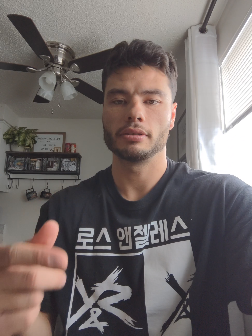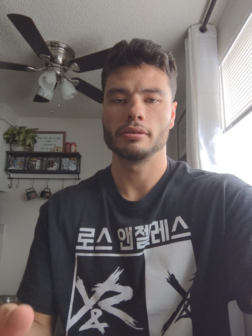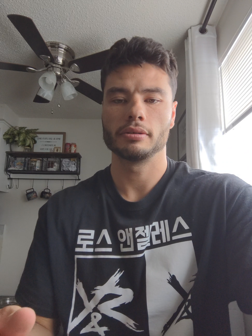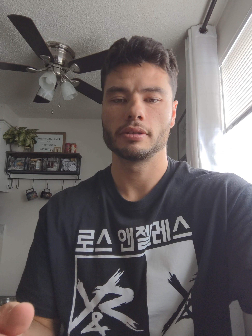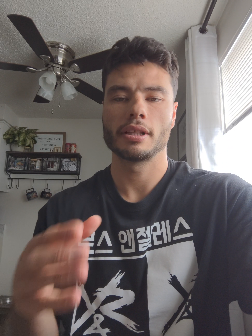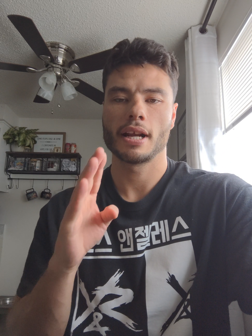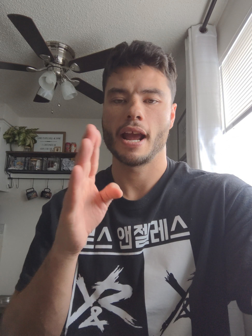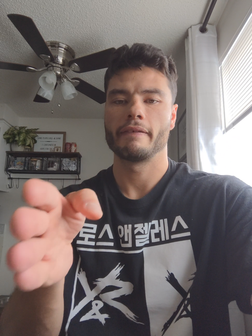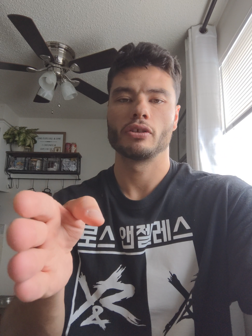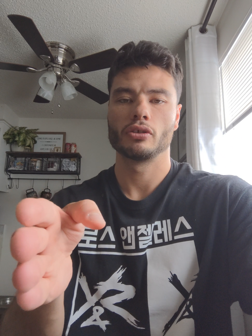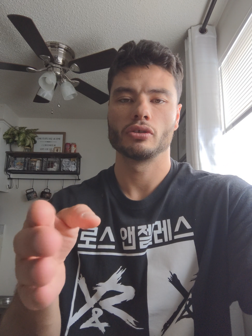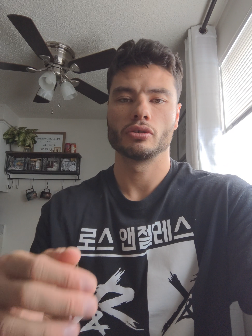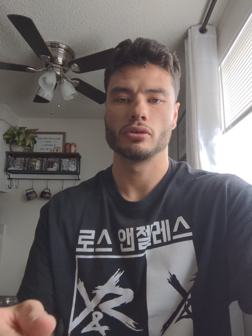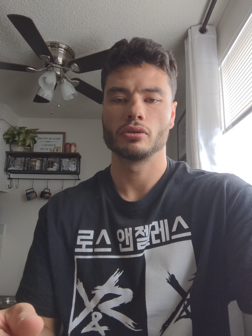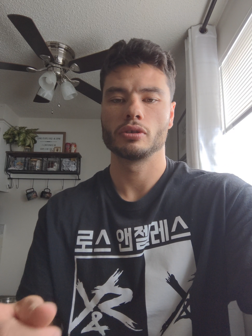after